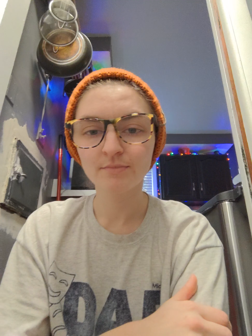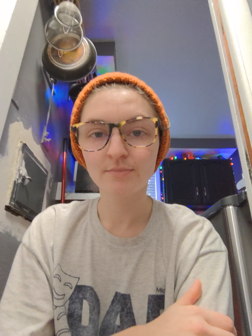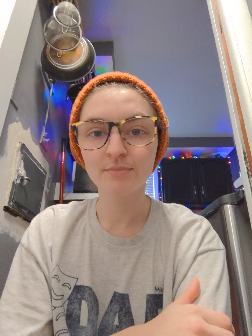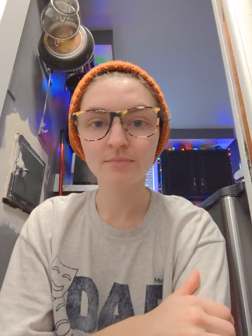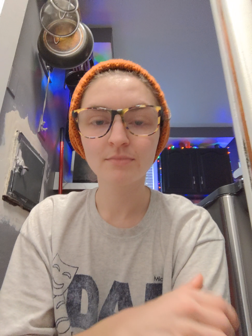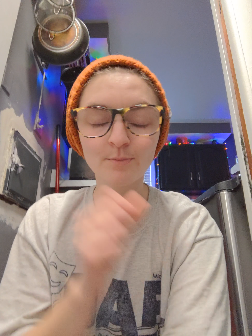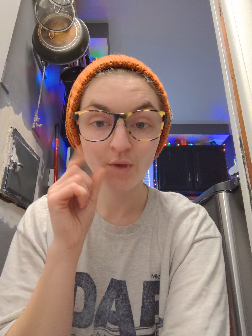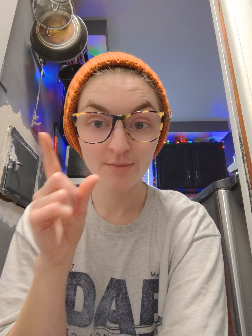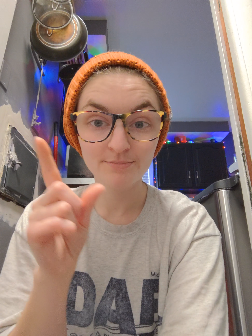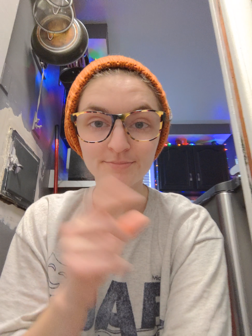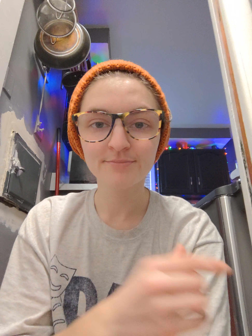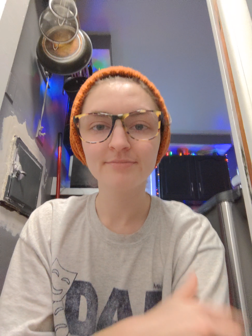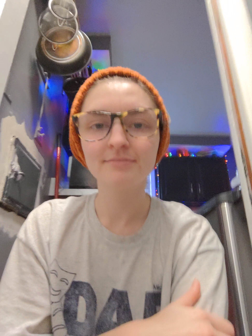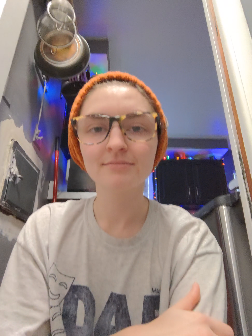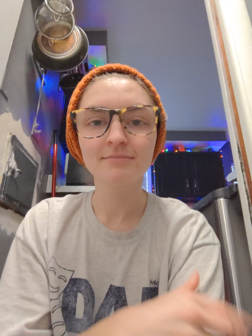awake